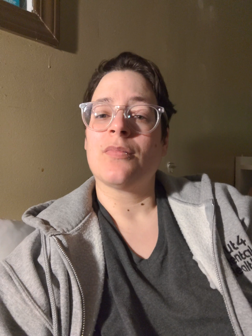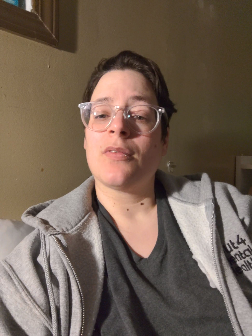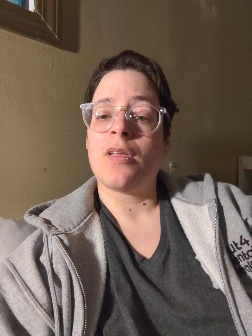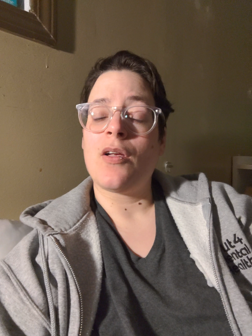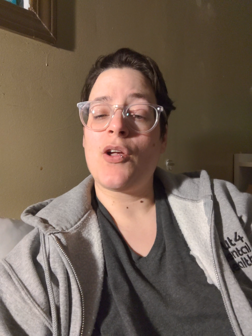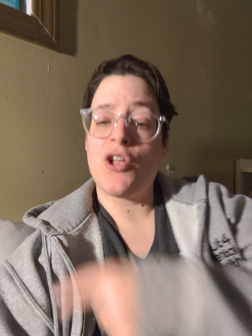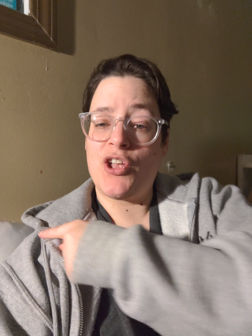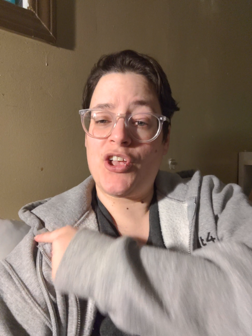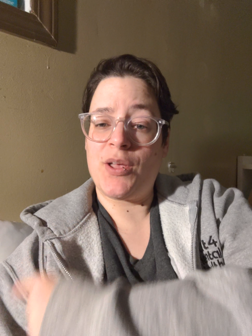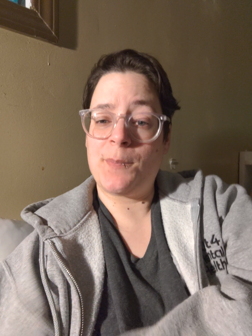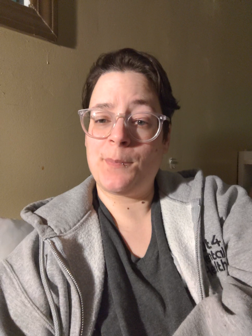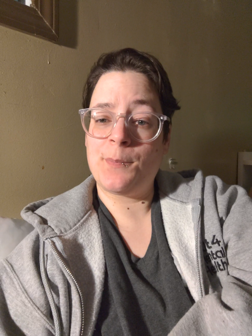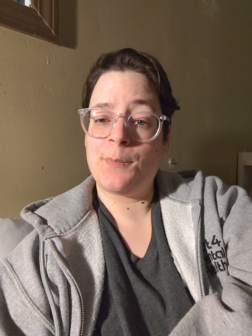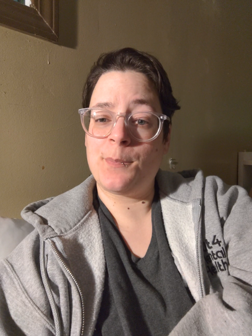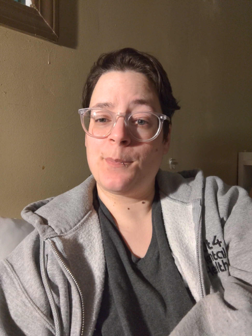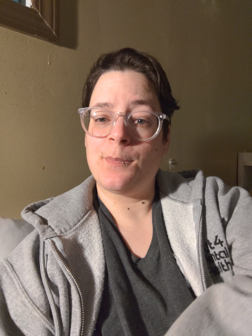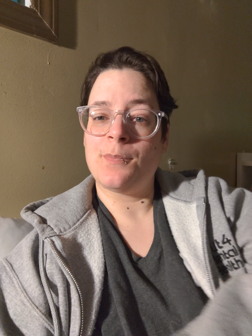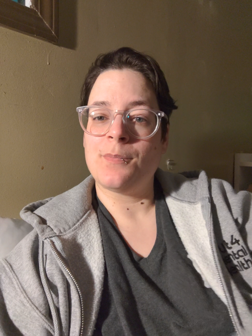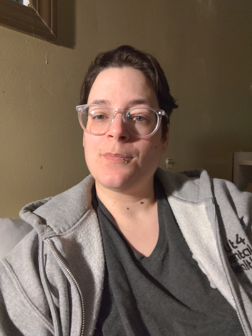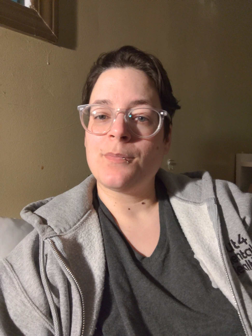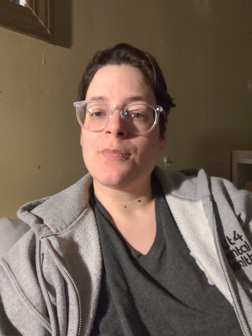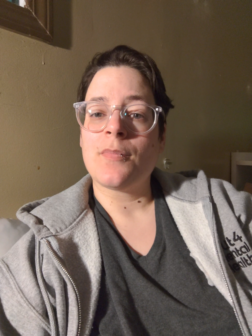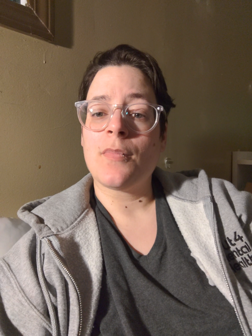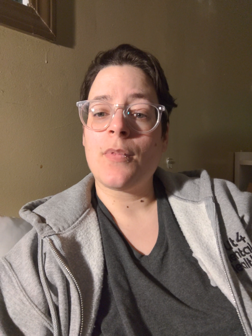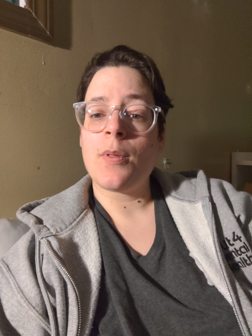arm